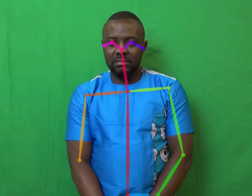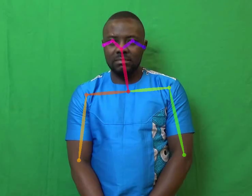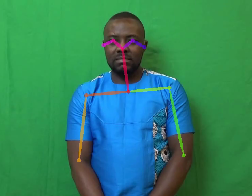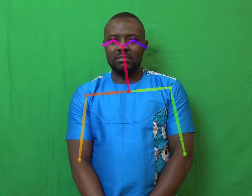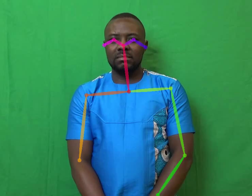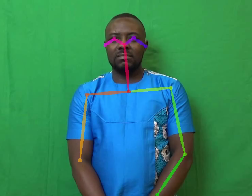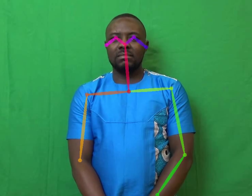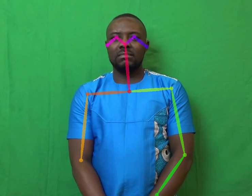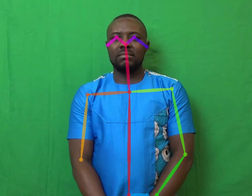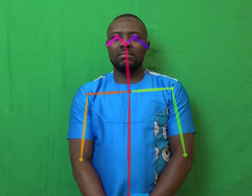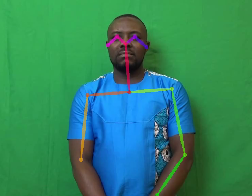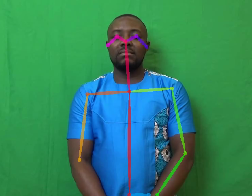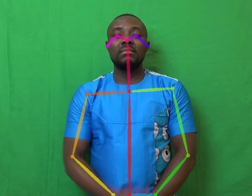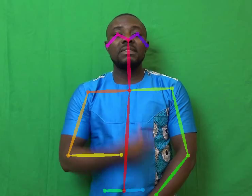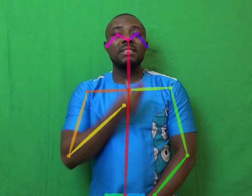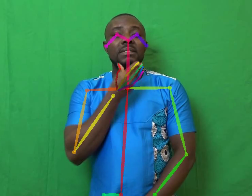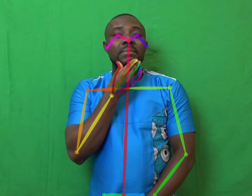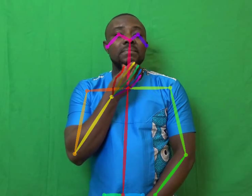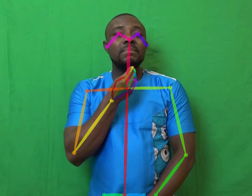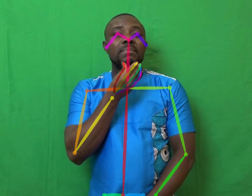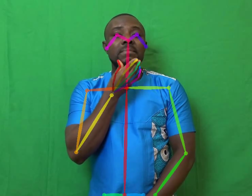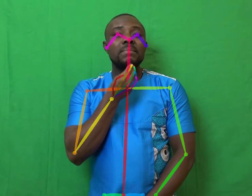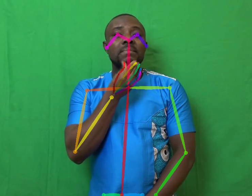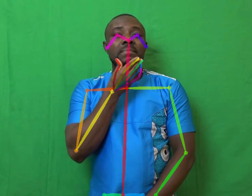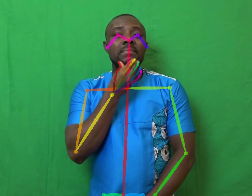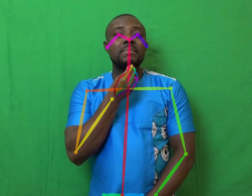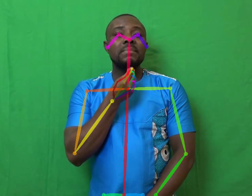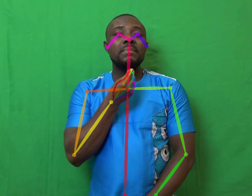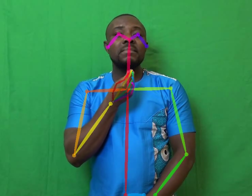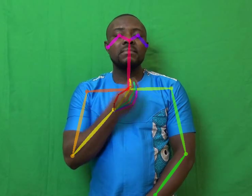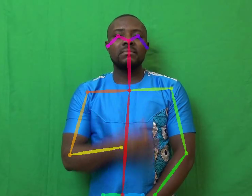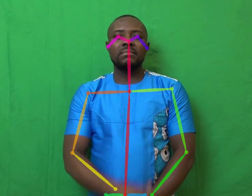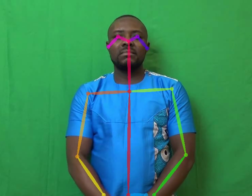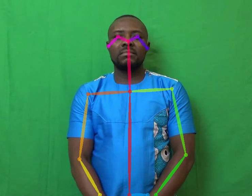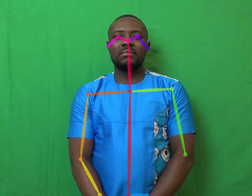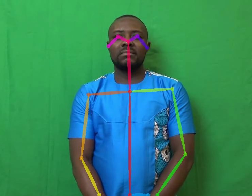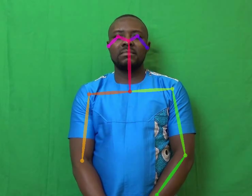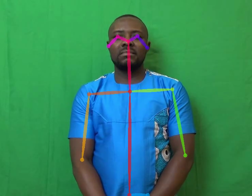beard